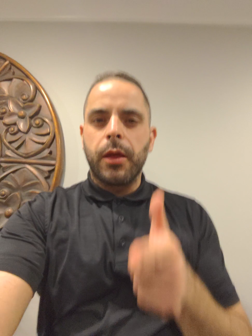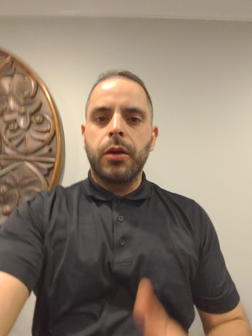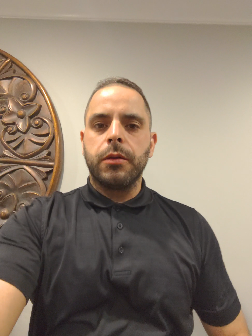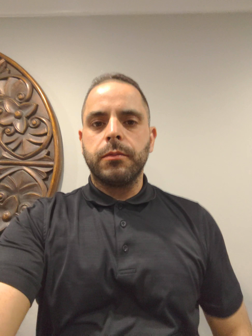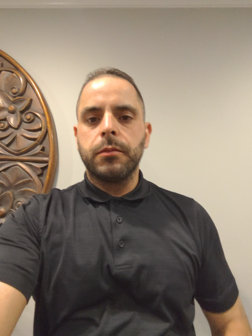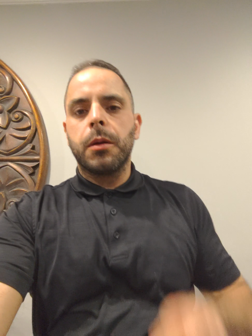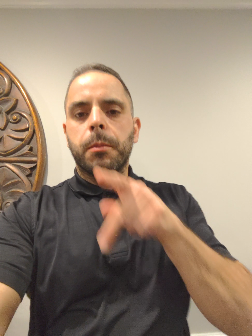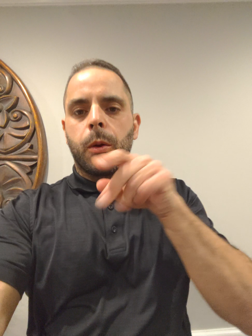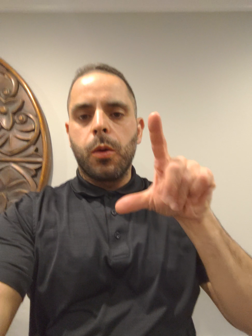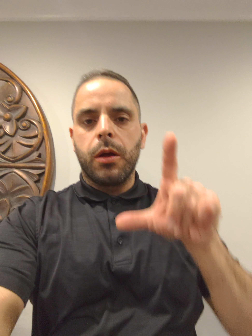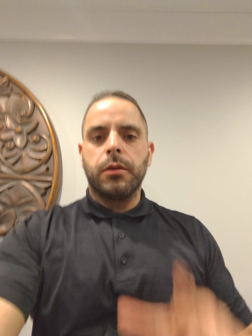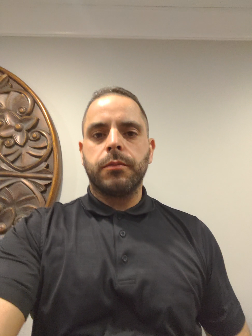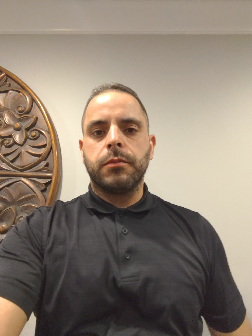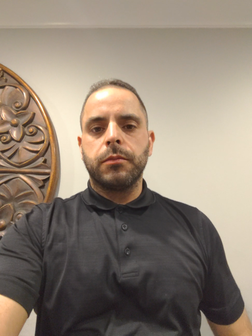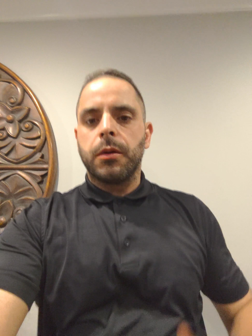pool